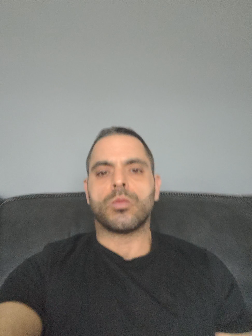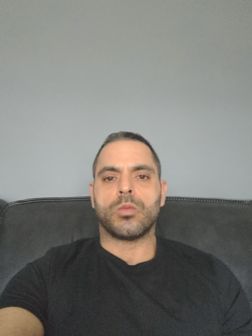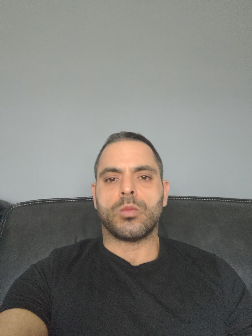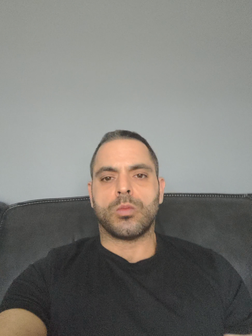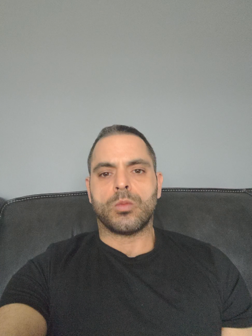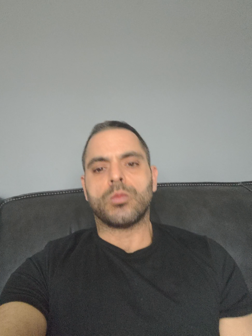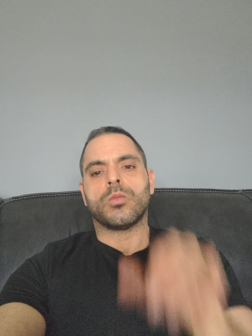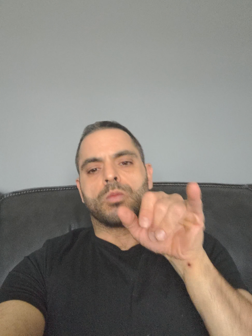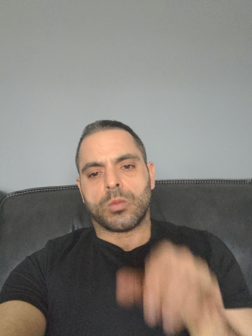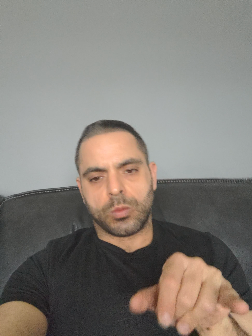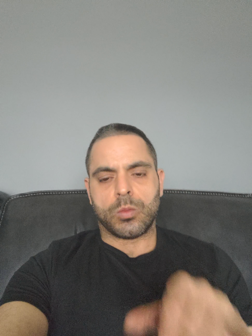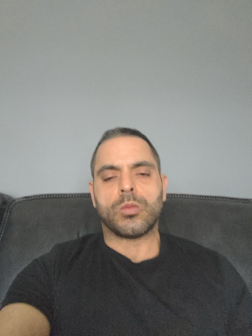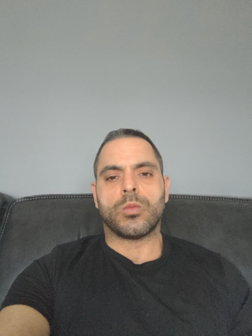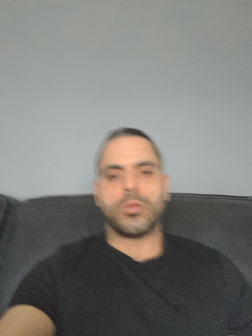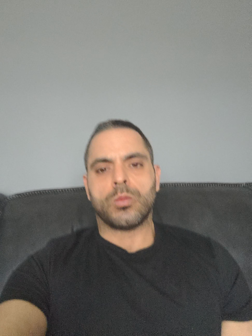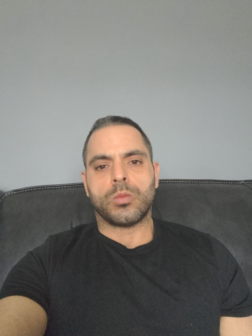stay